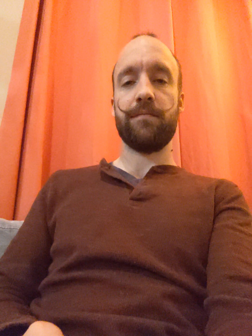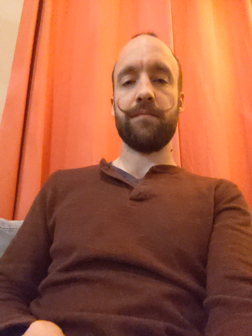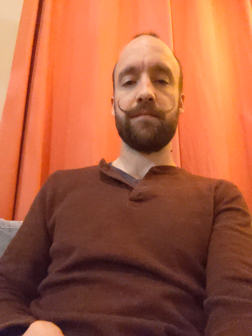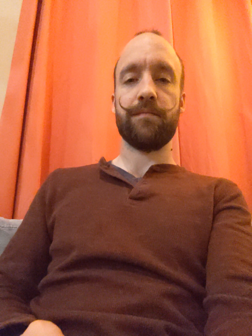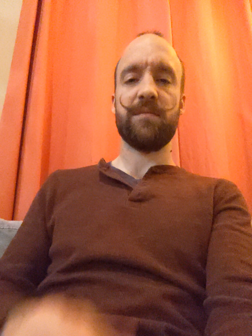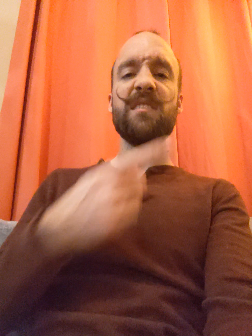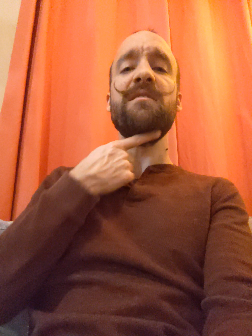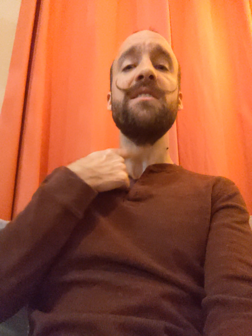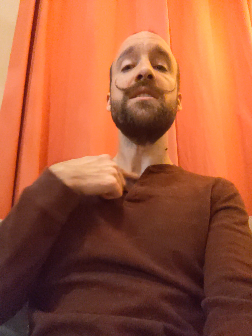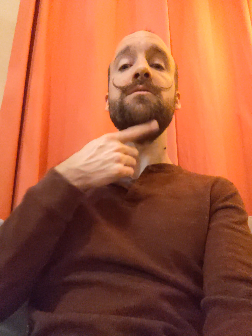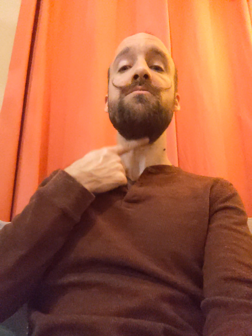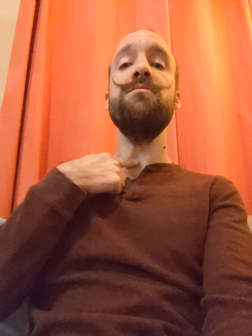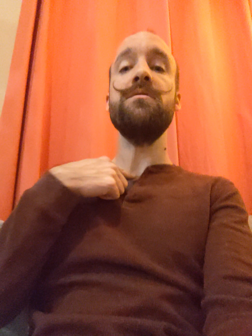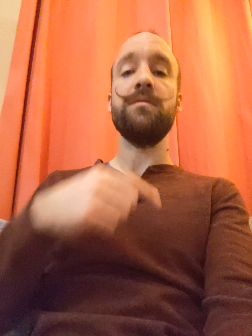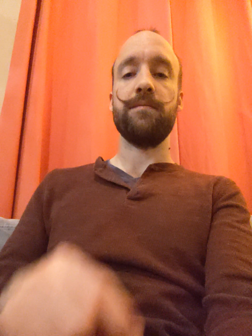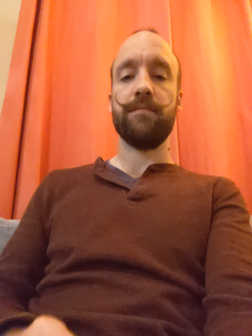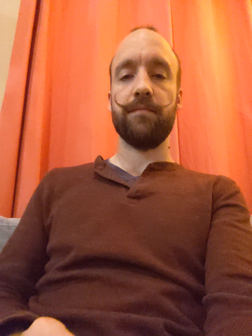thirsty